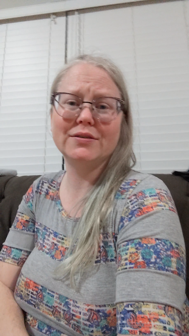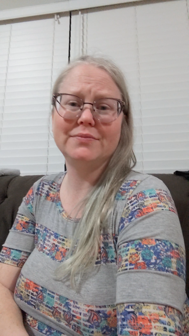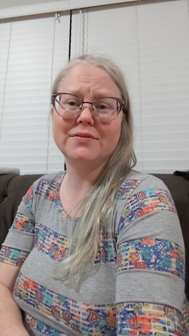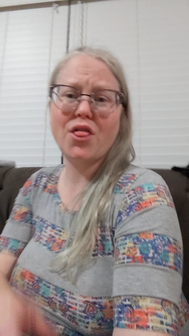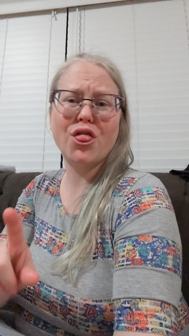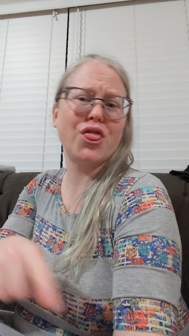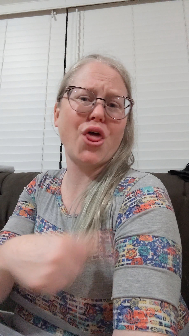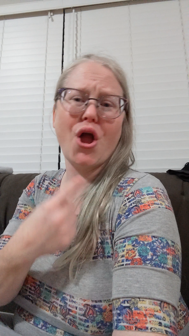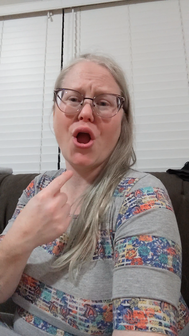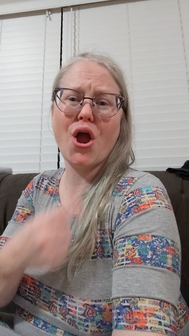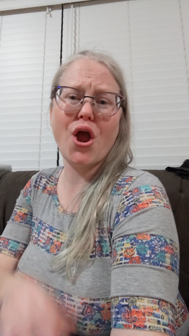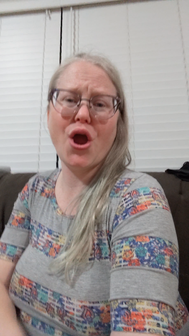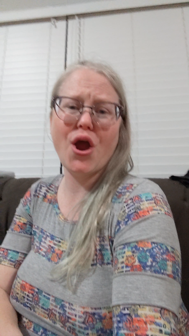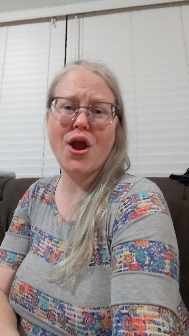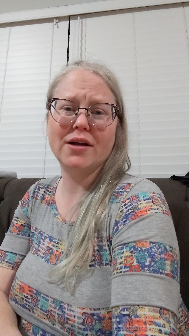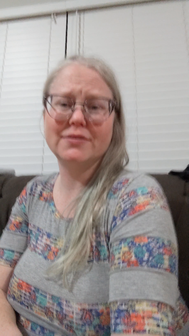long